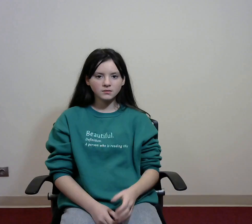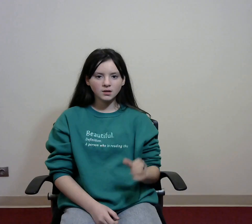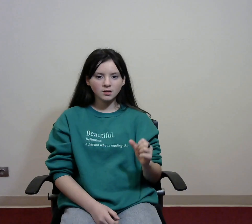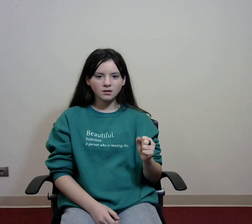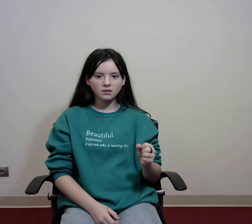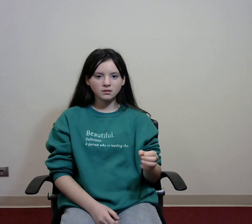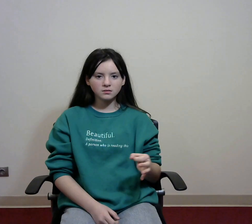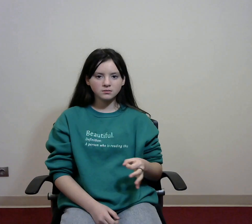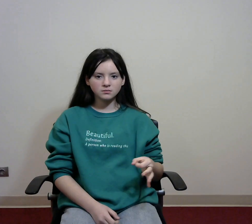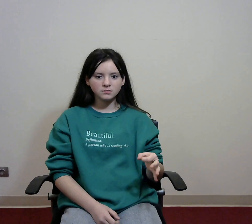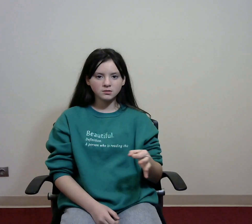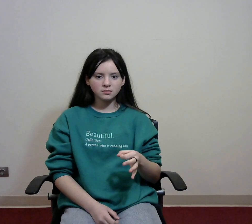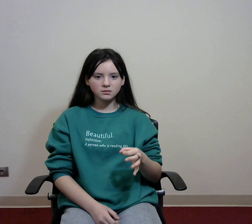abşeron rayon